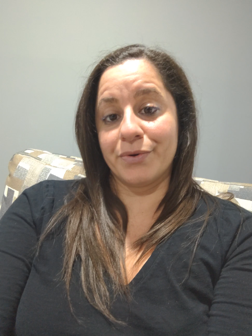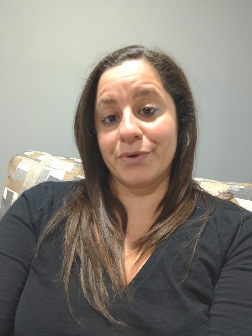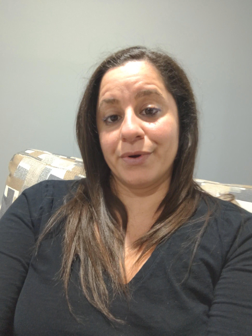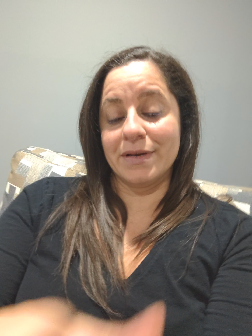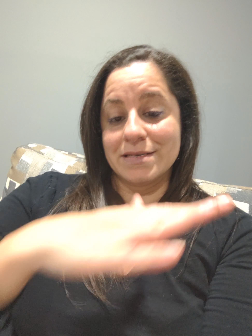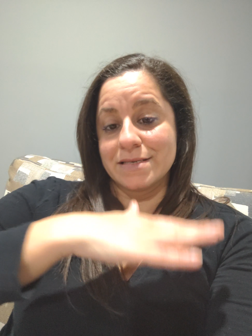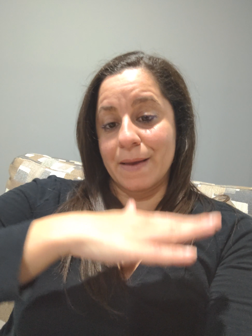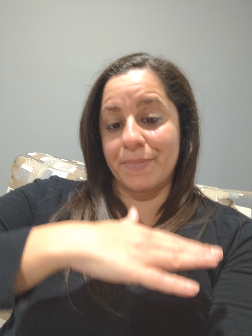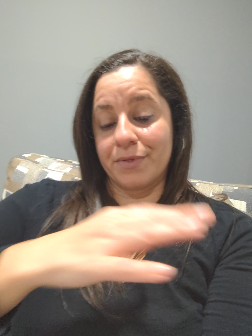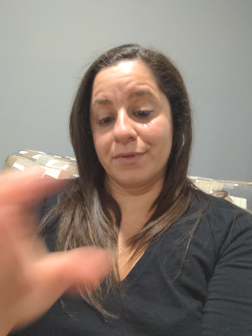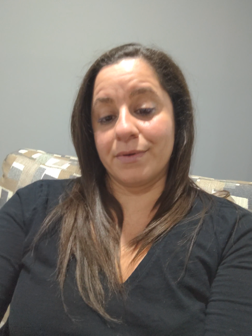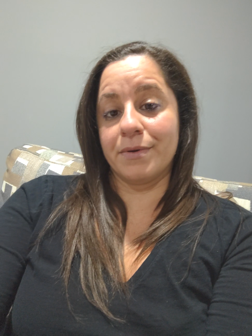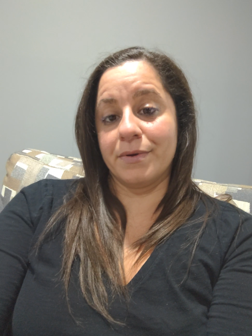table